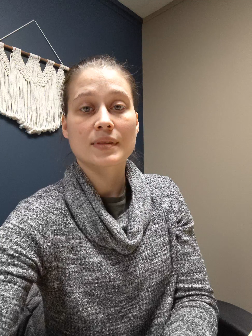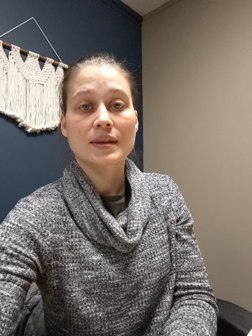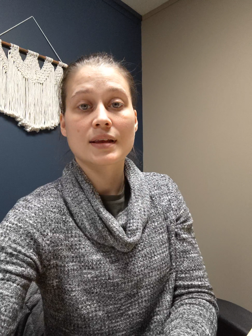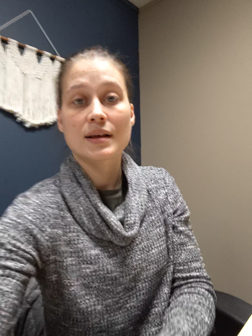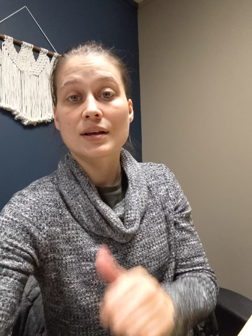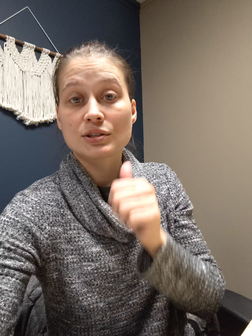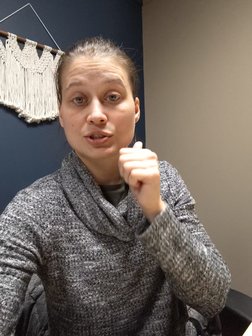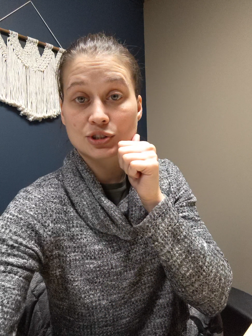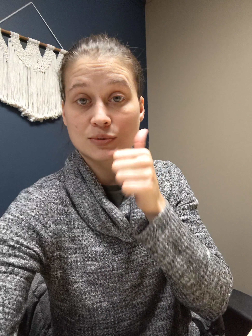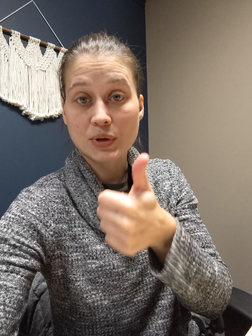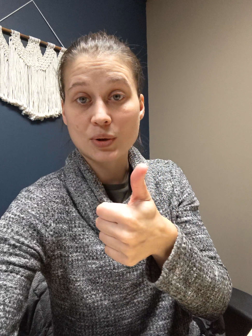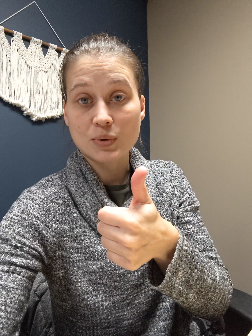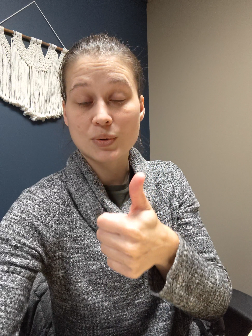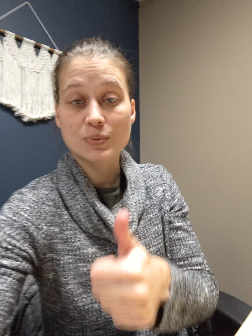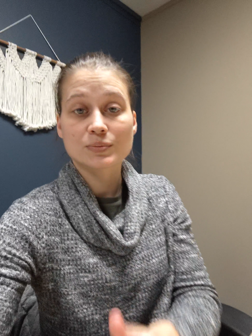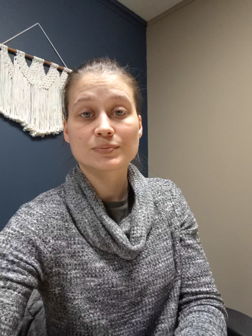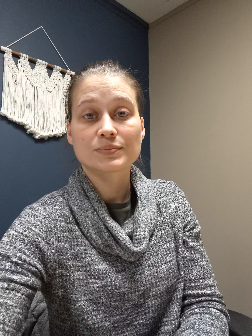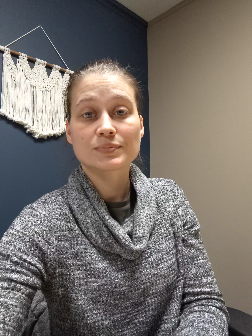tomorrow